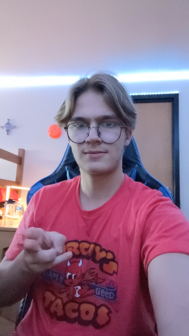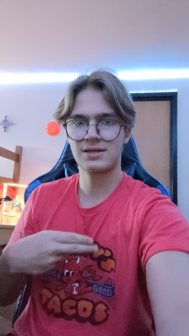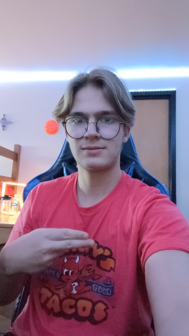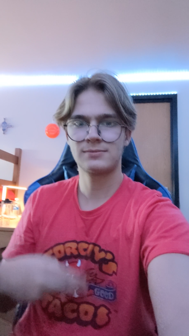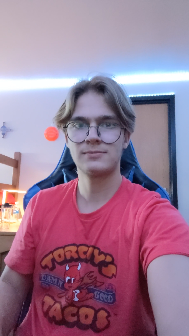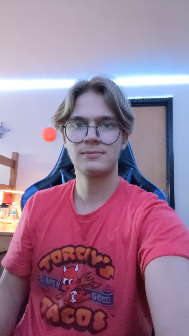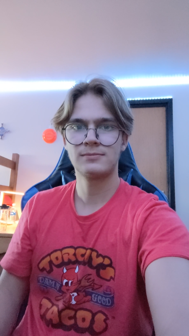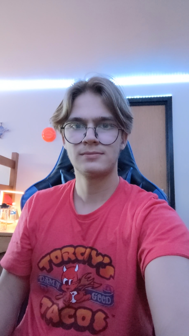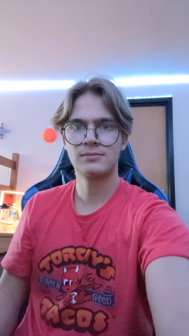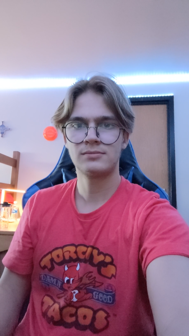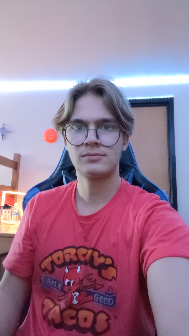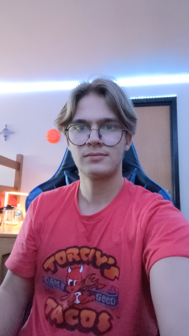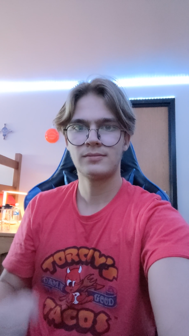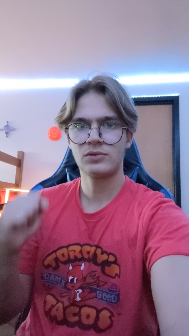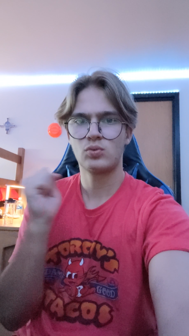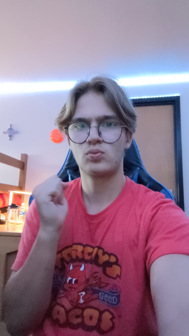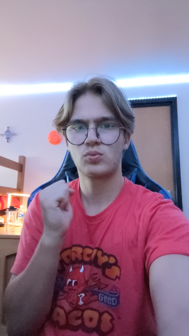cold